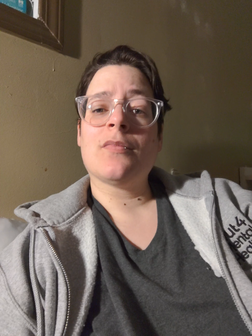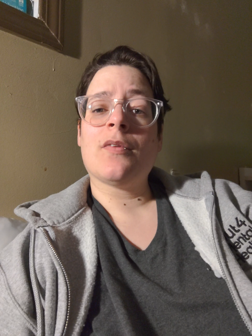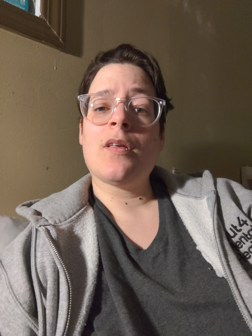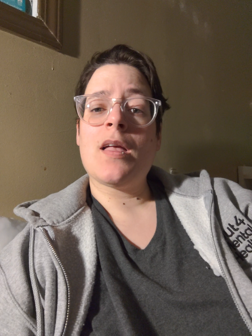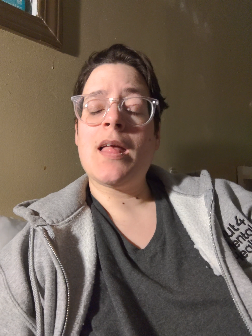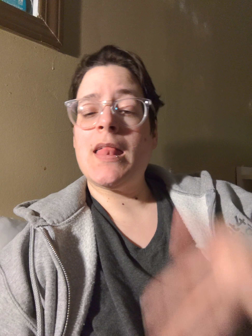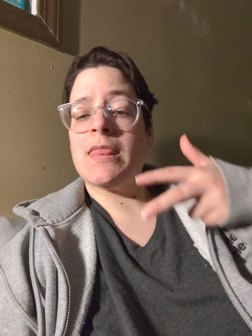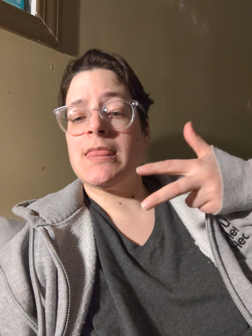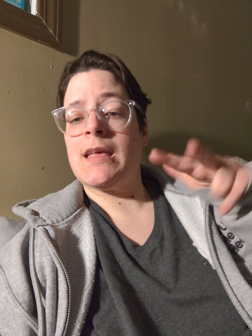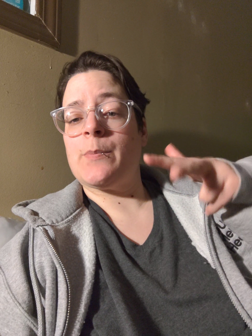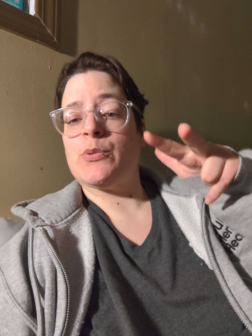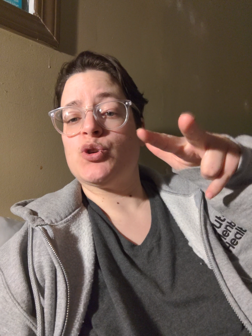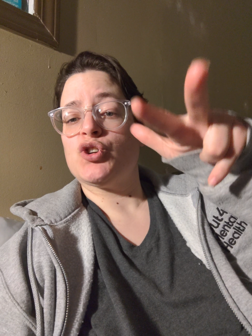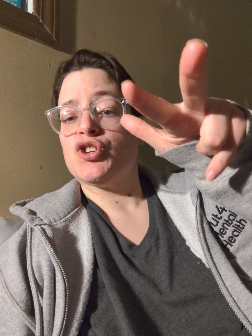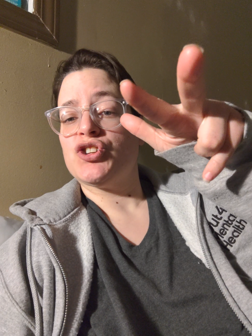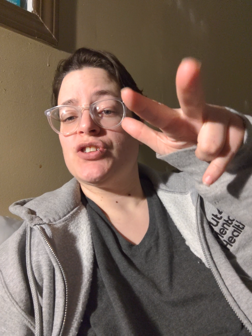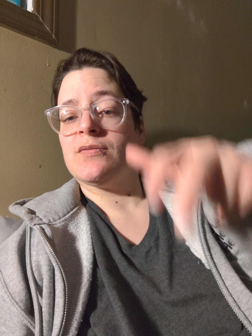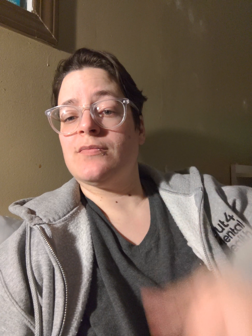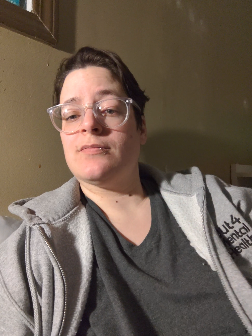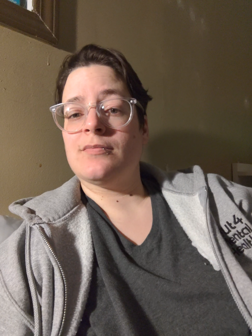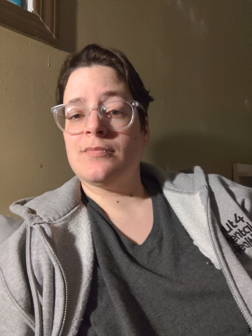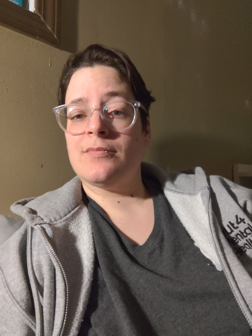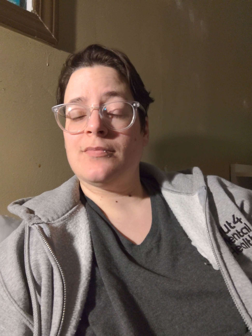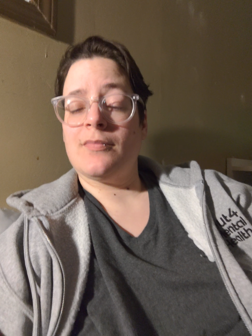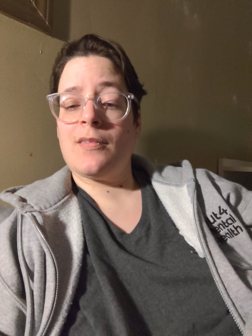helicopter